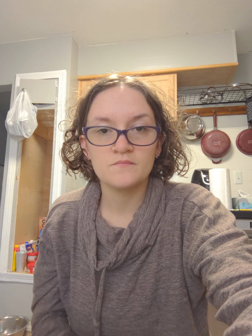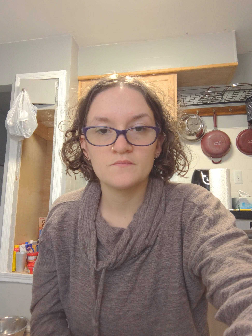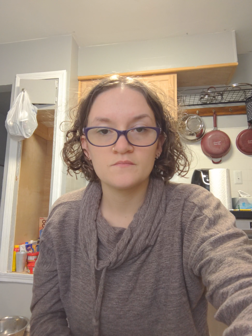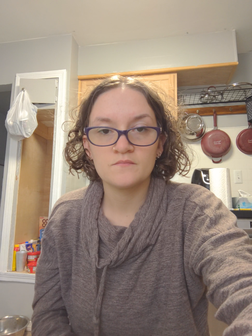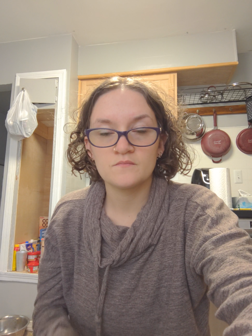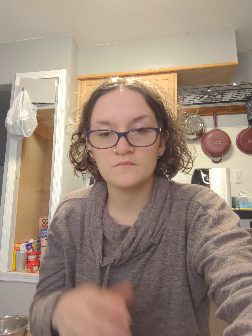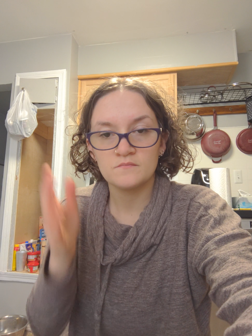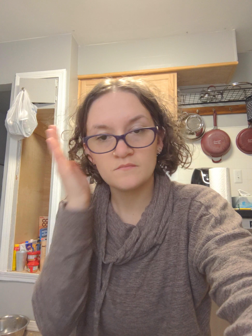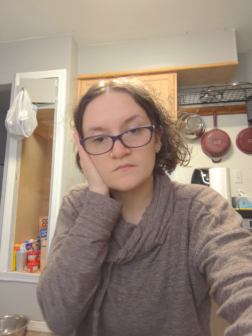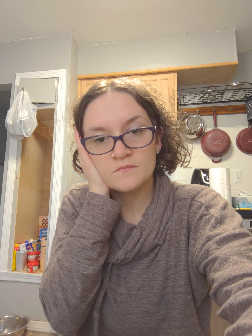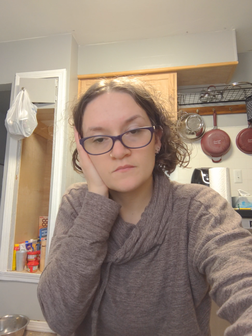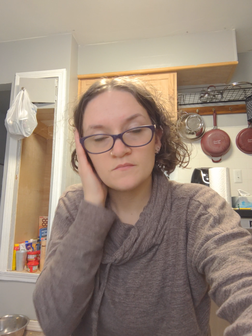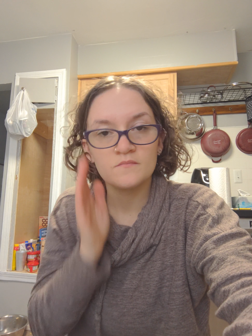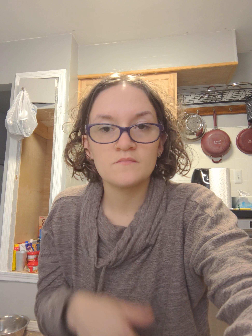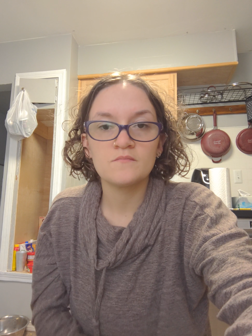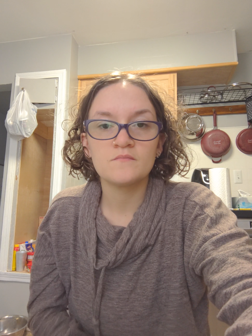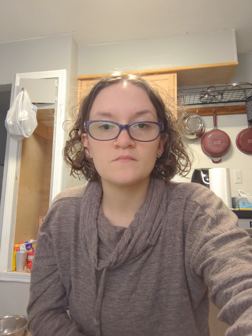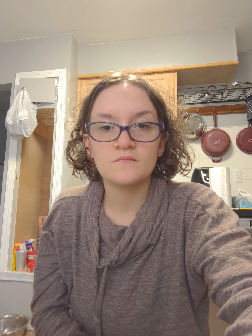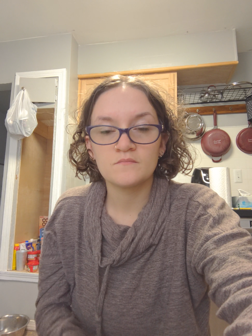bed